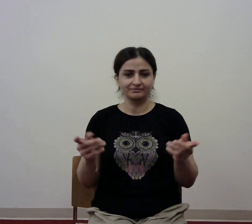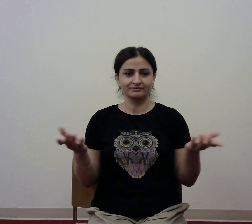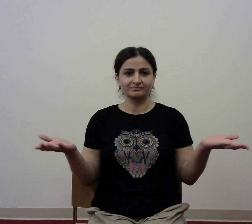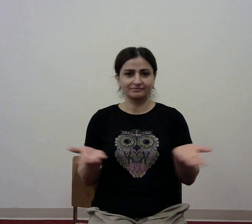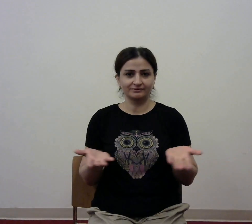hansı